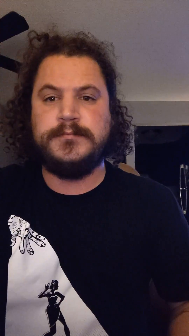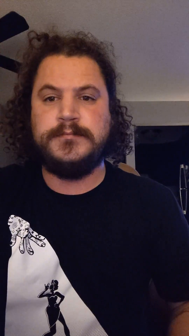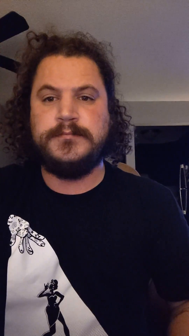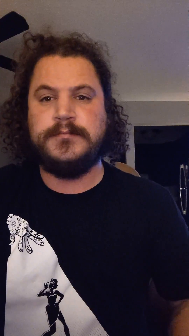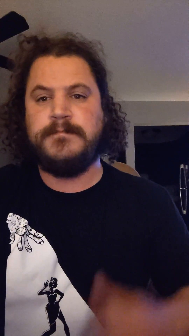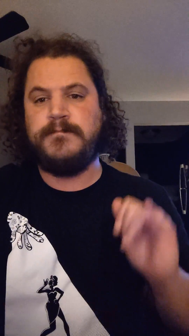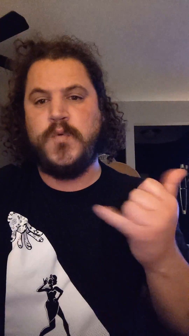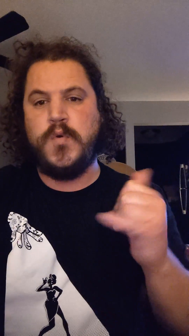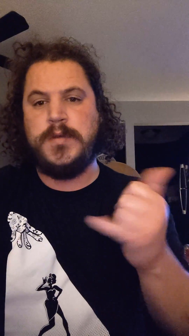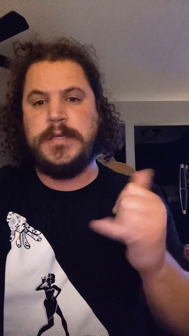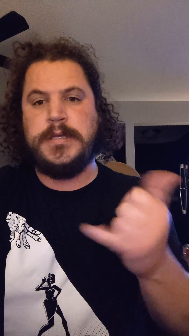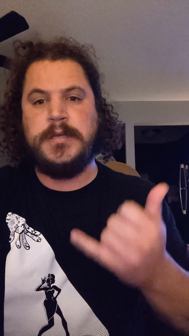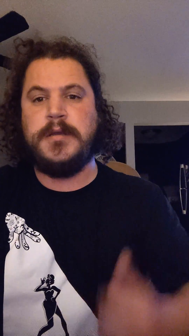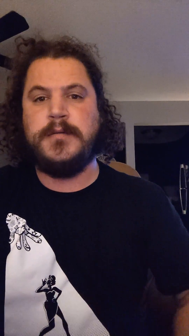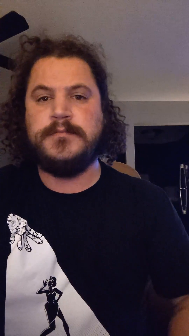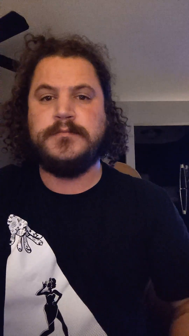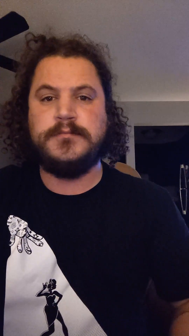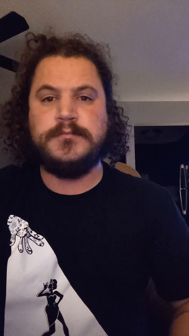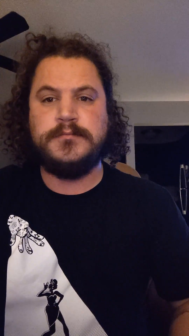party